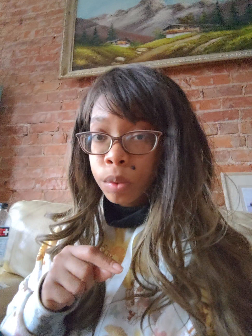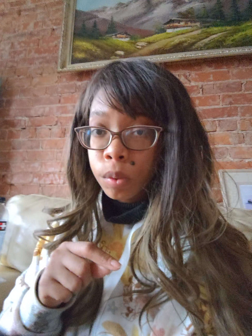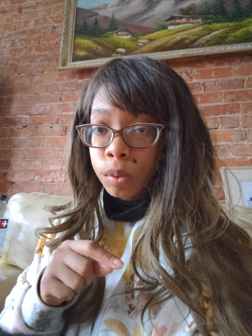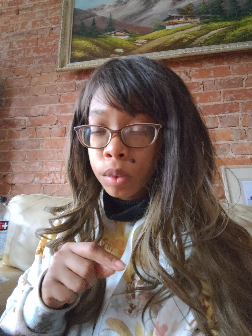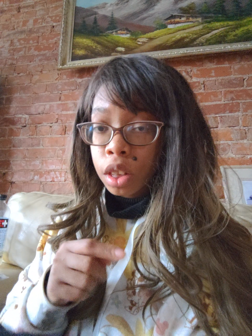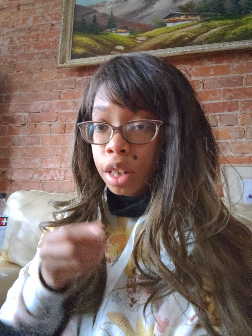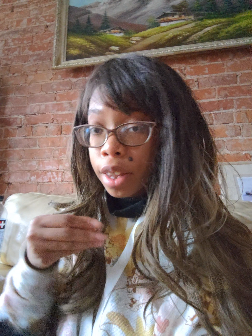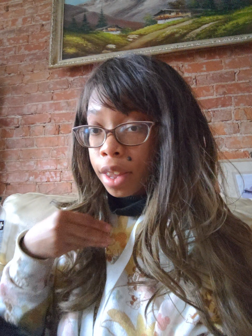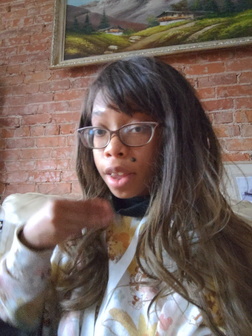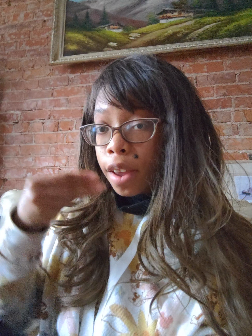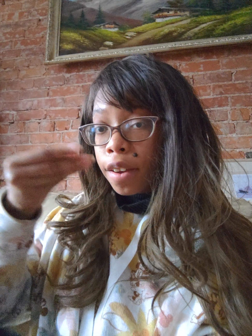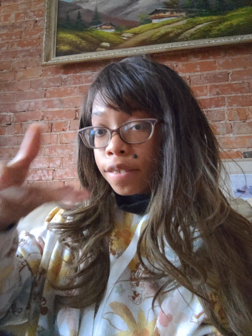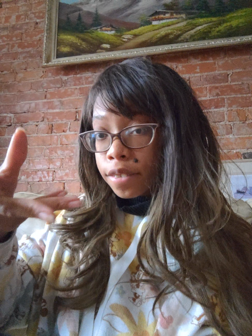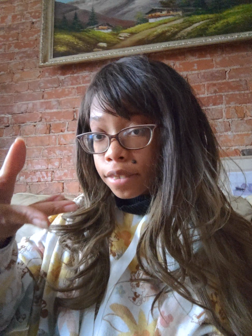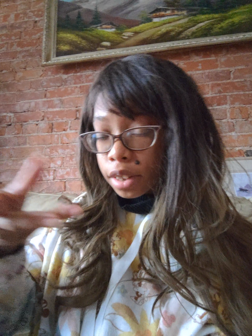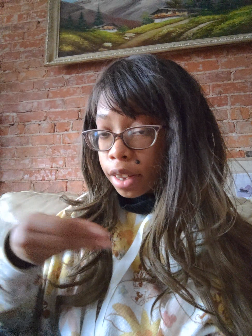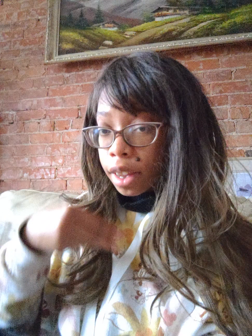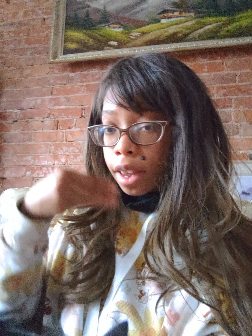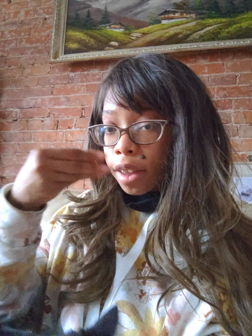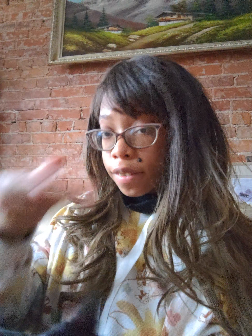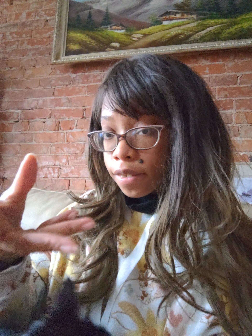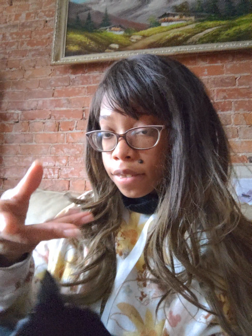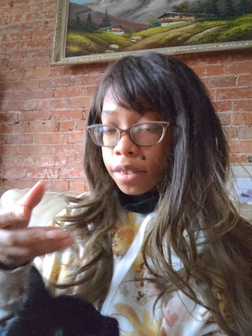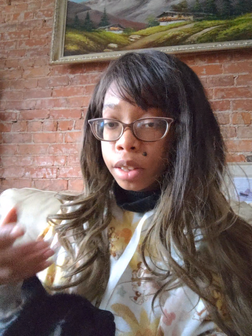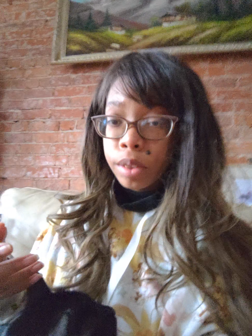give